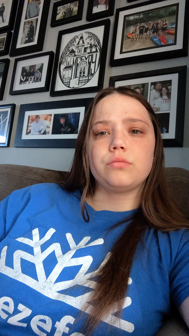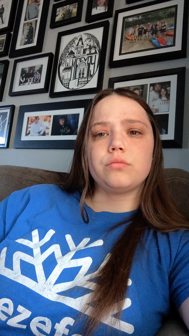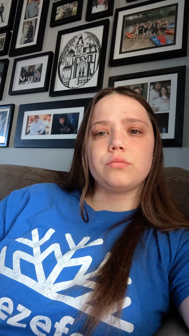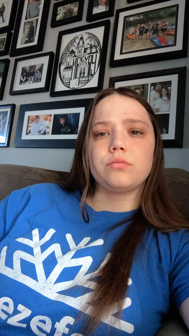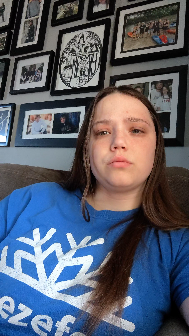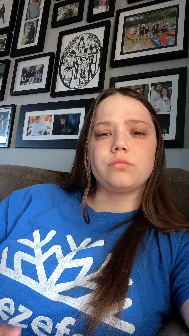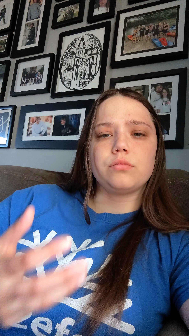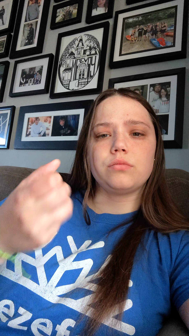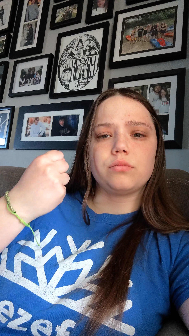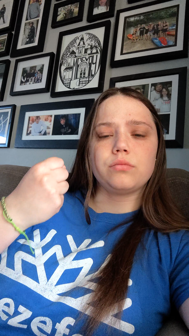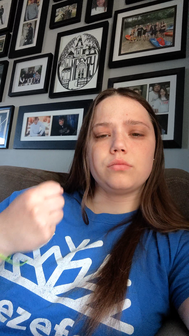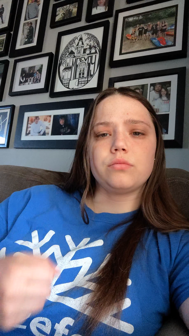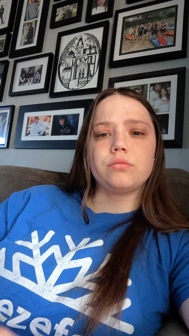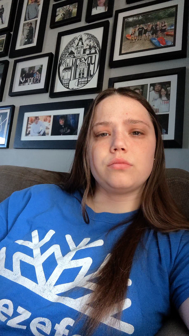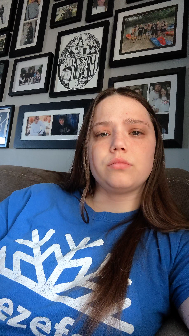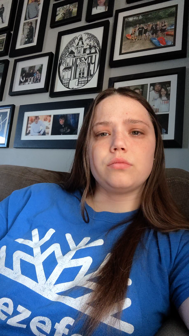get